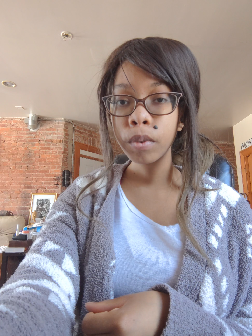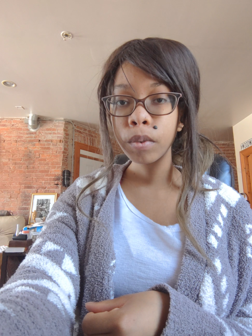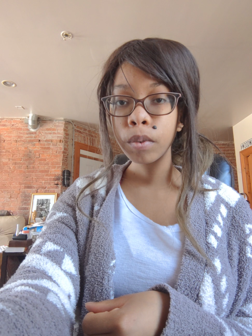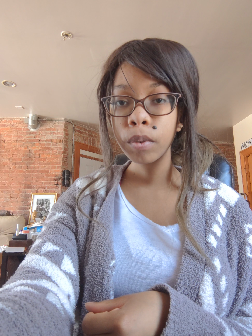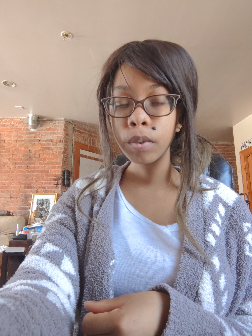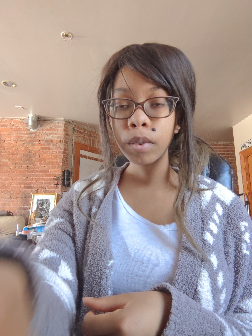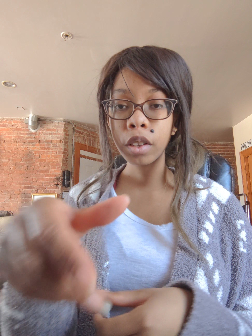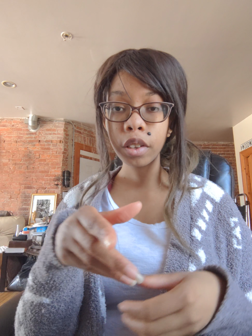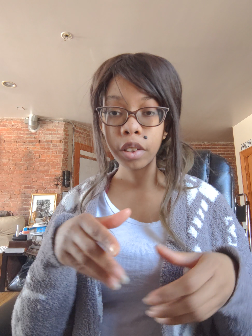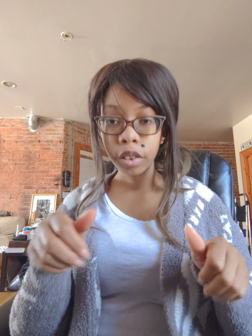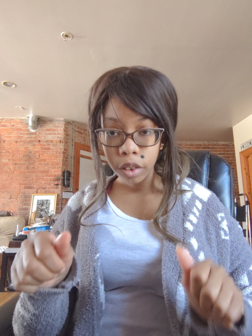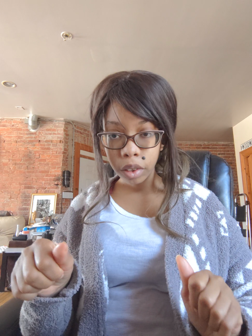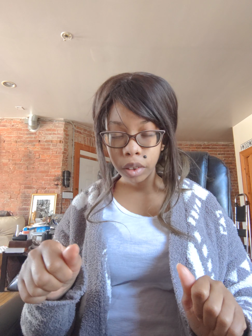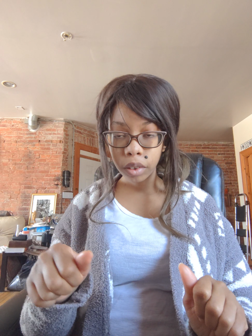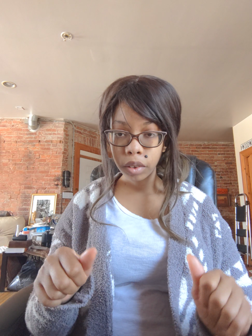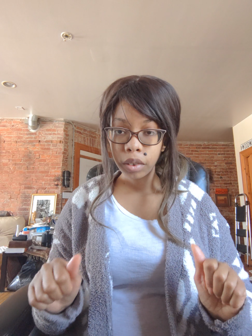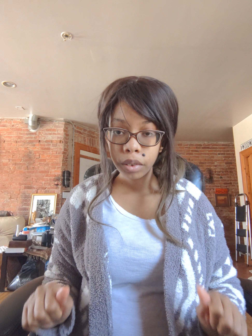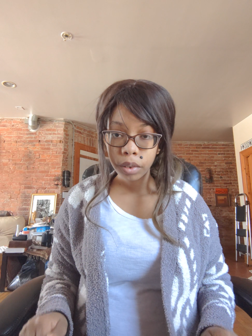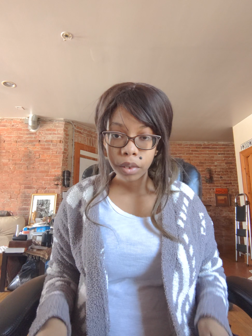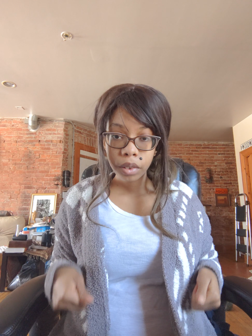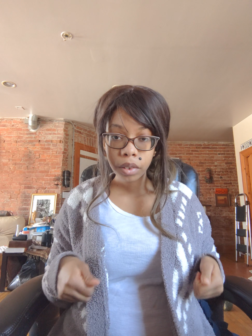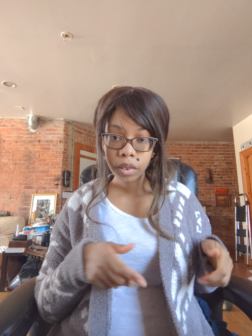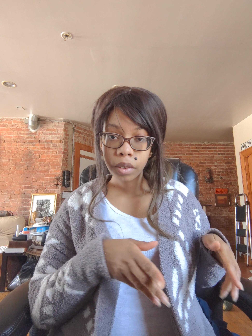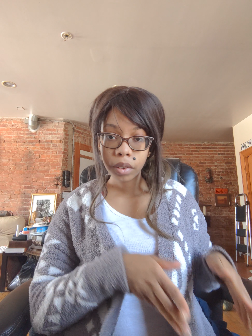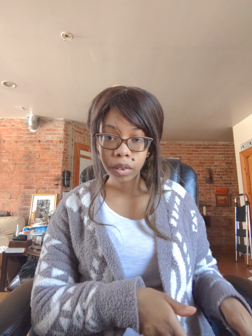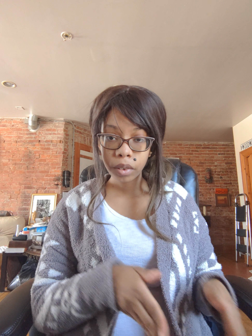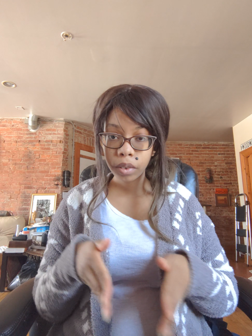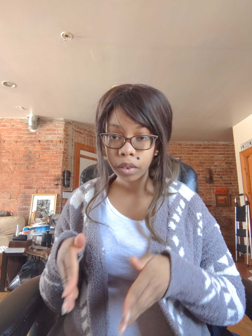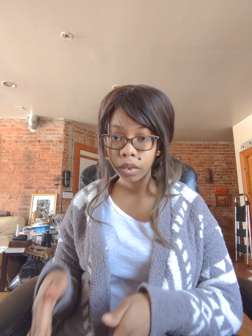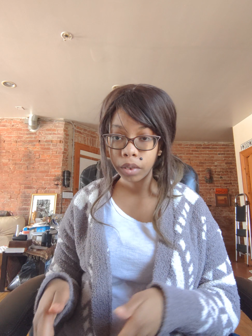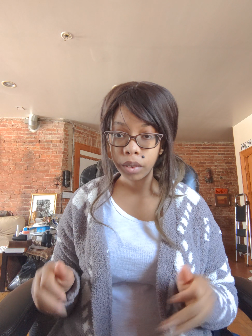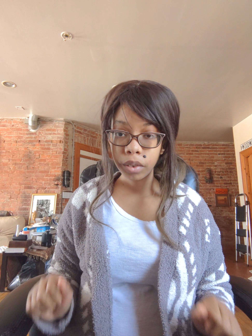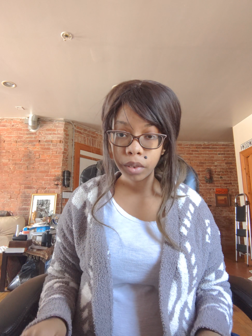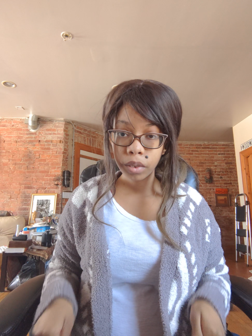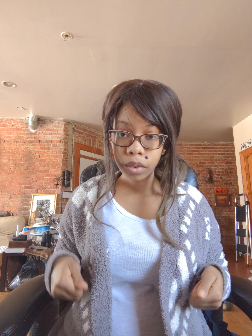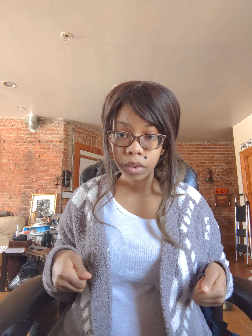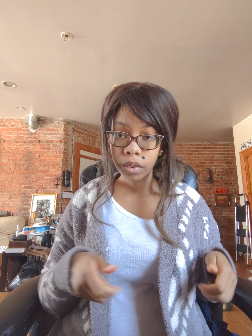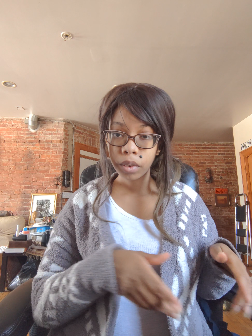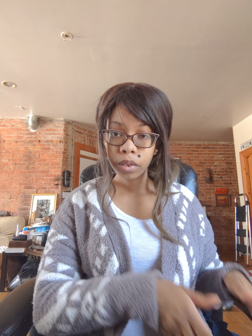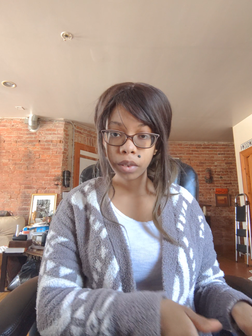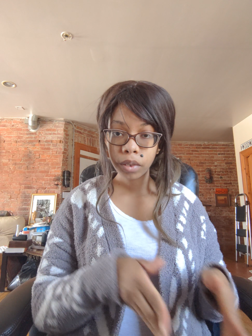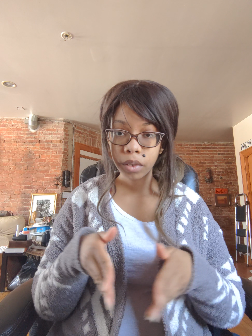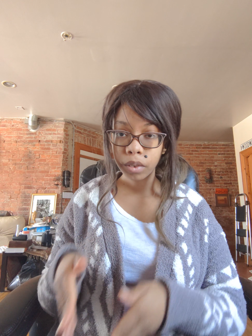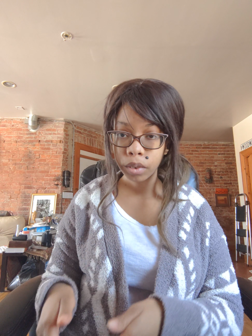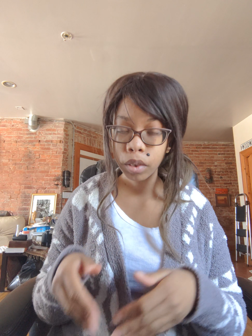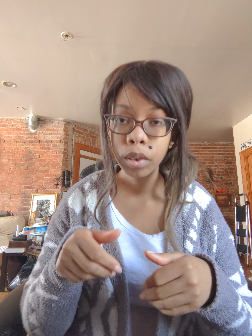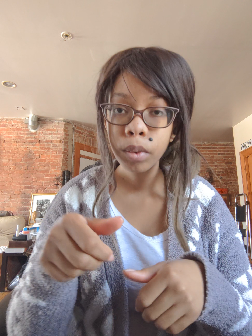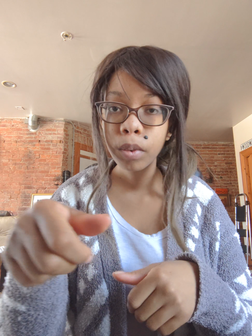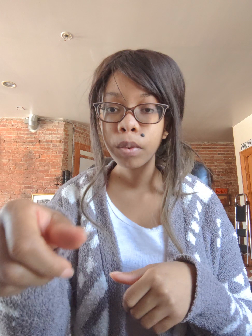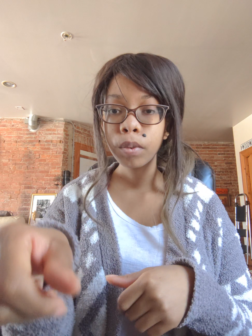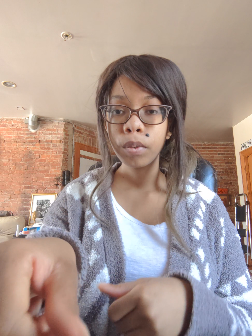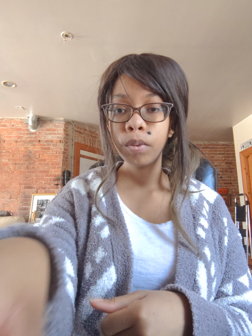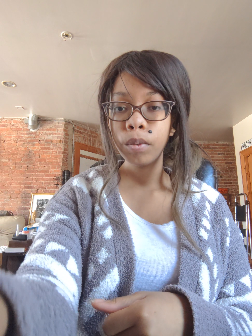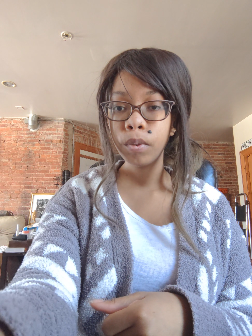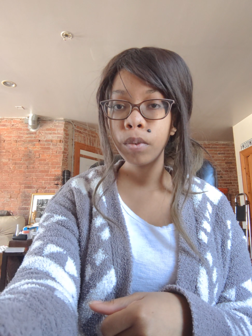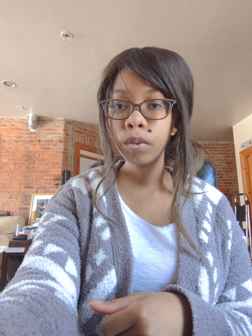jeans